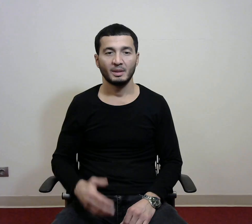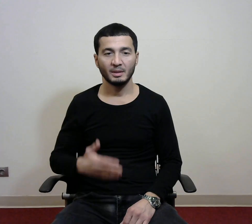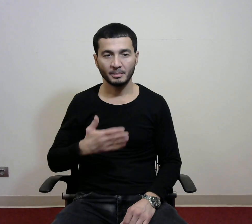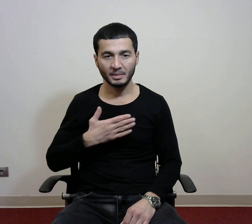mənim